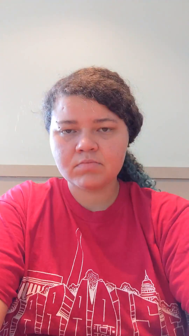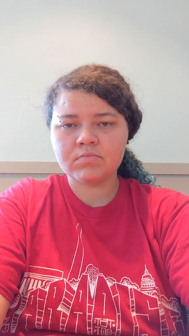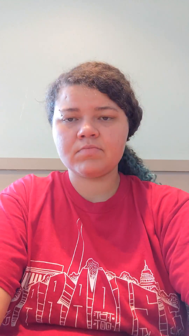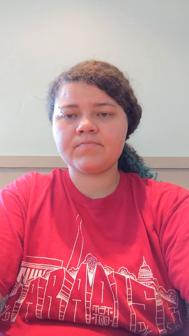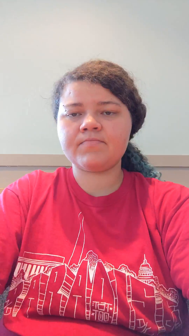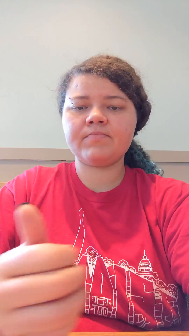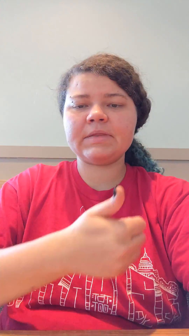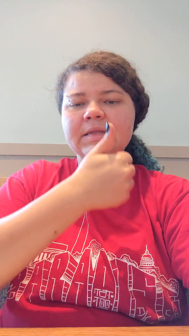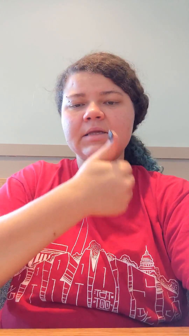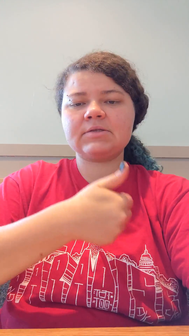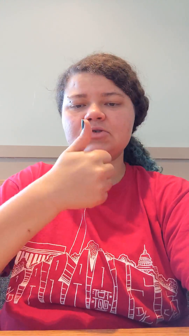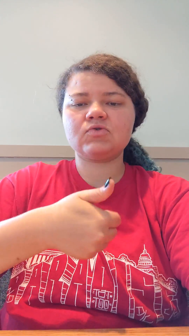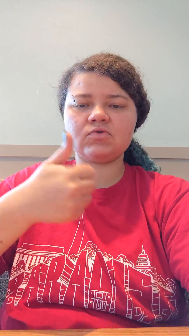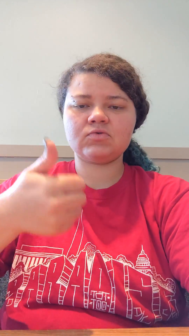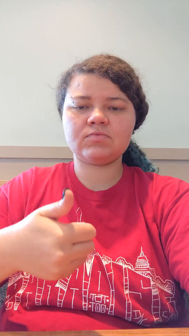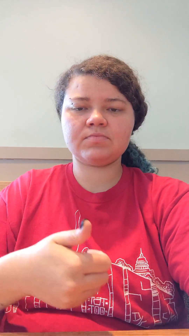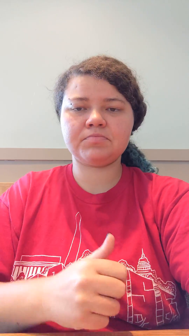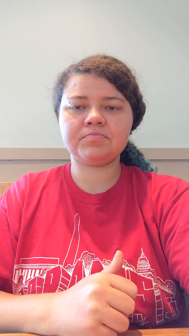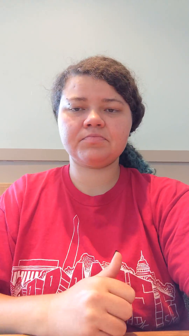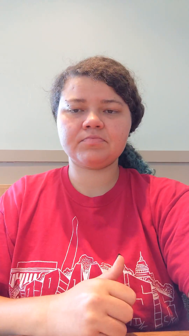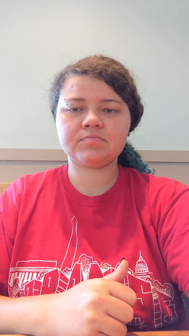each